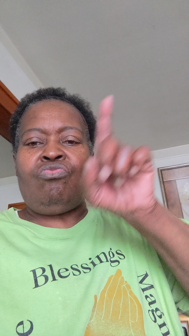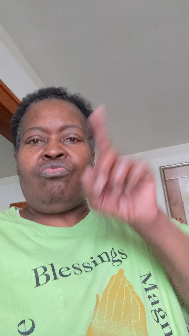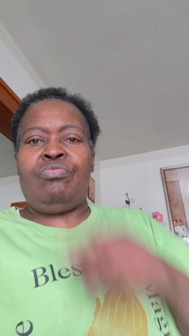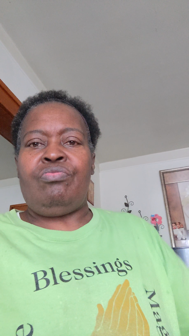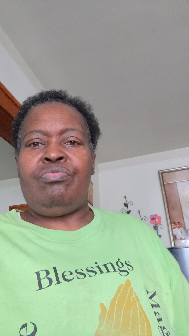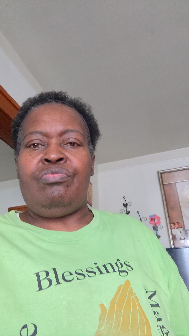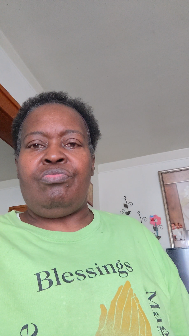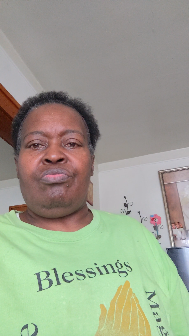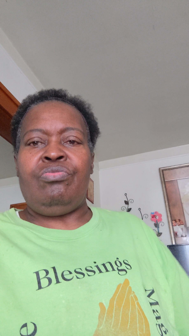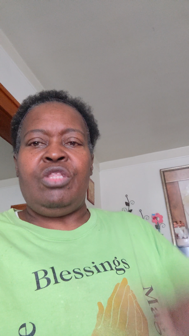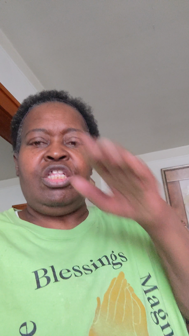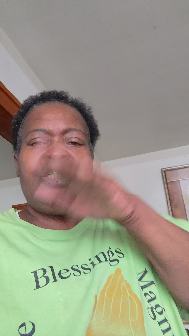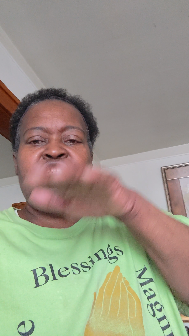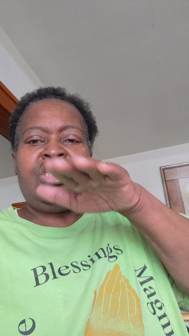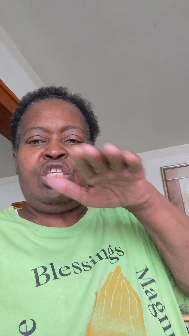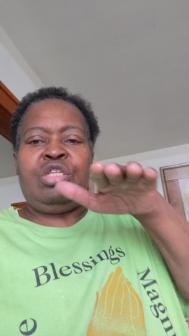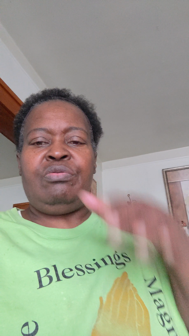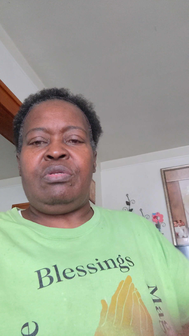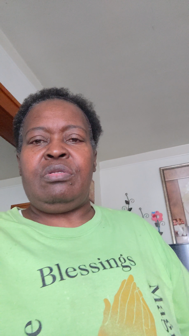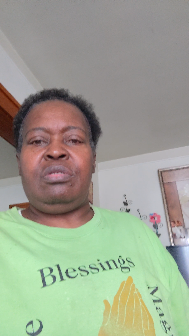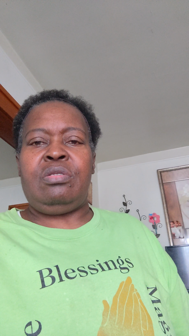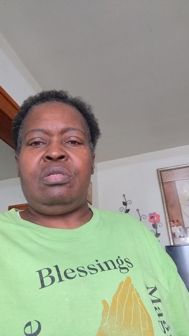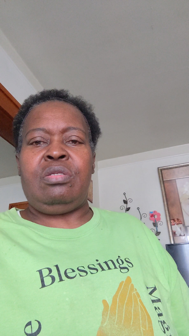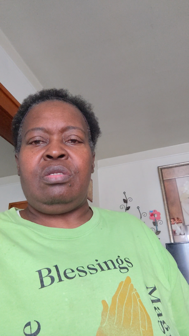children